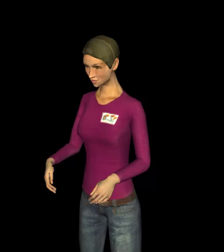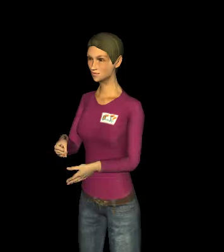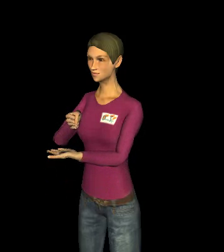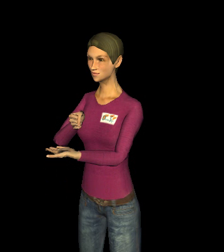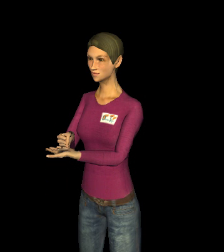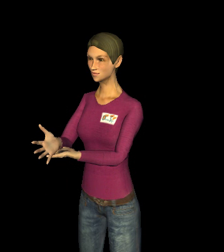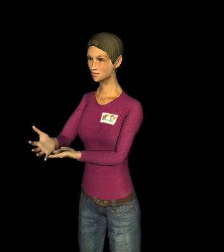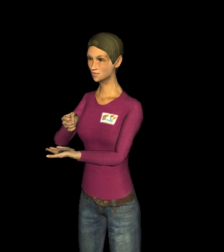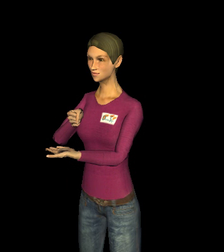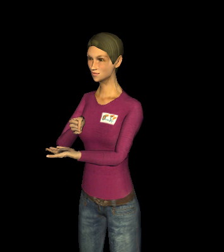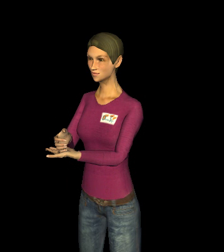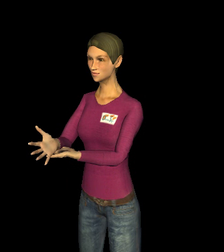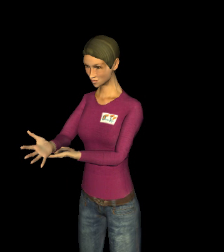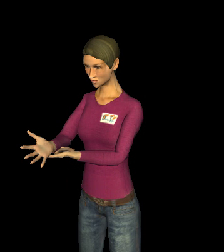معلومة